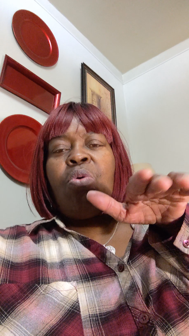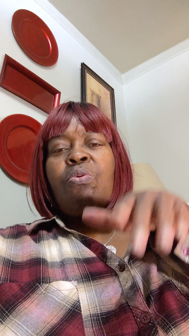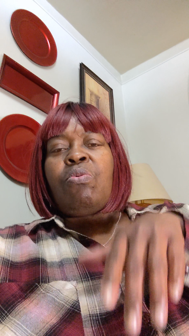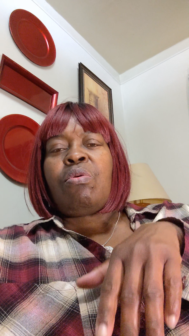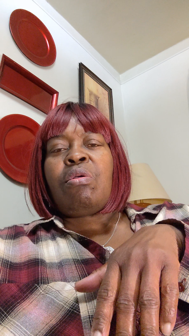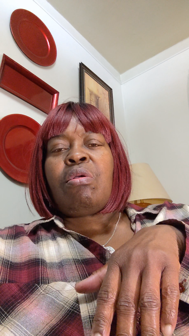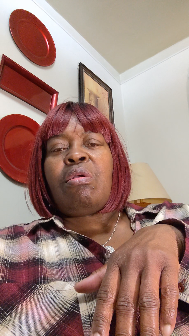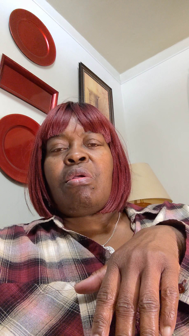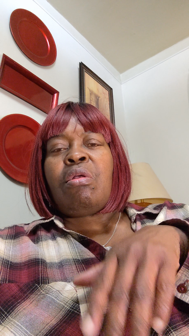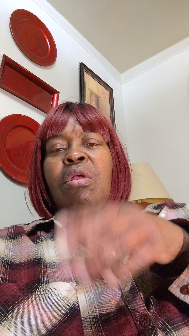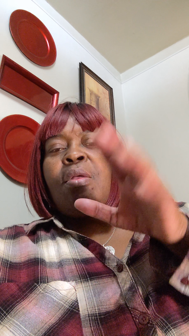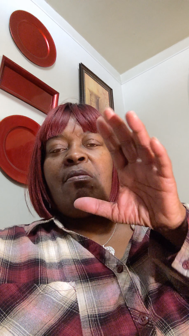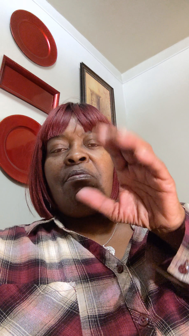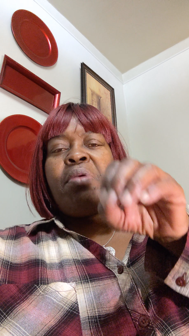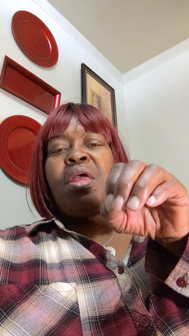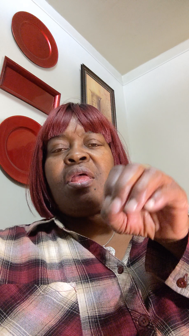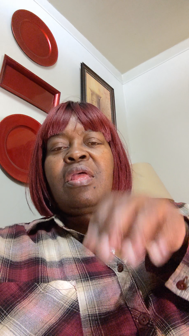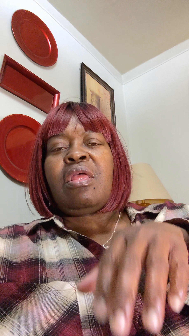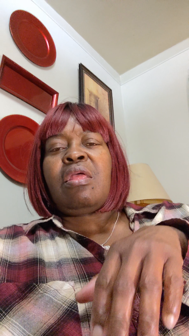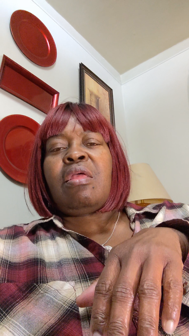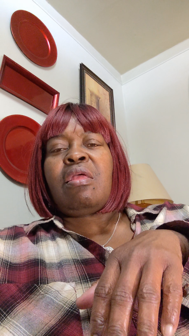bite